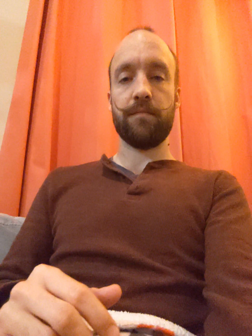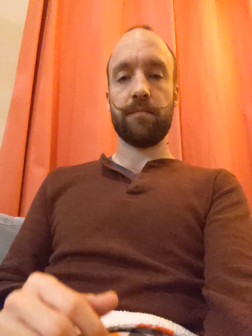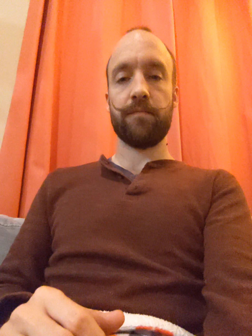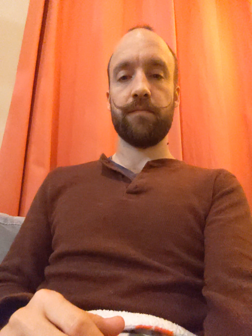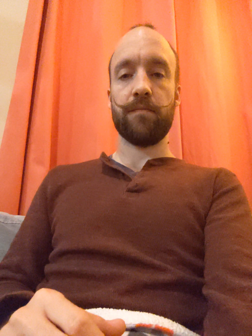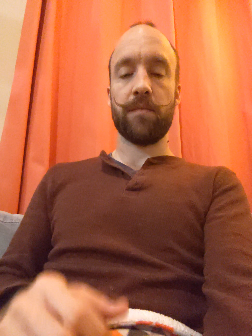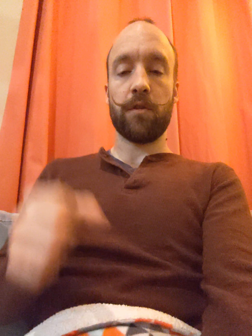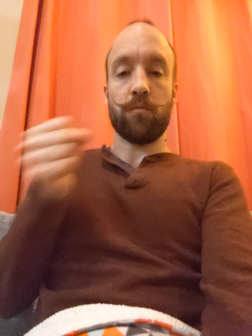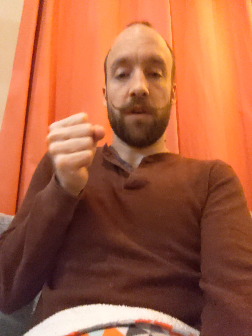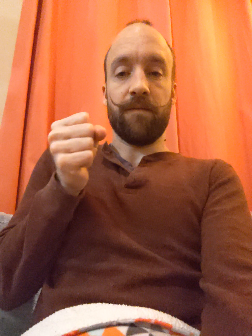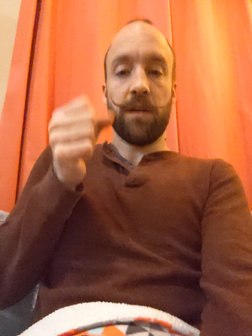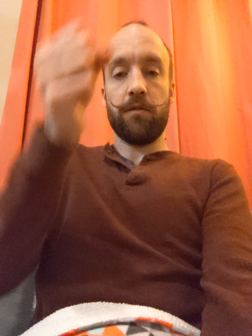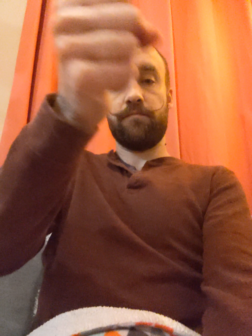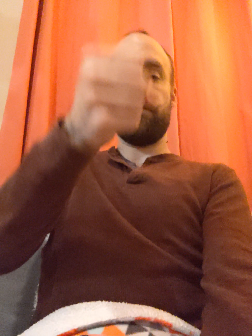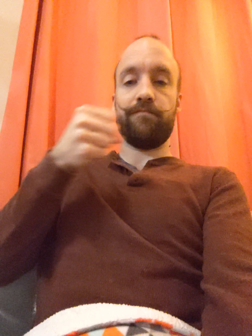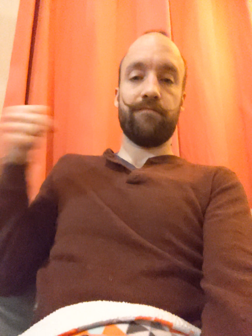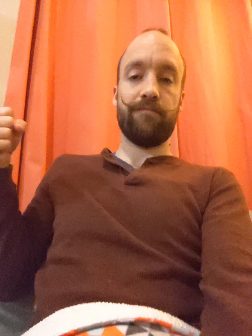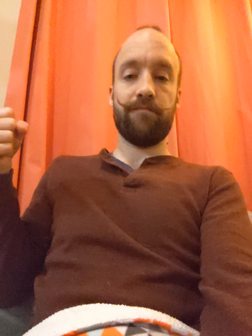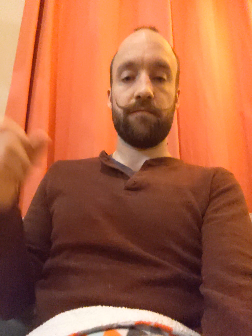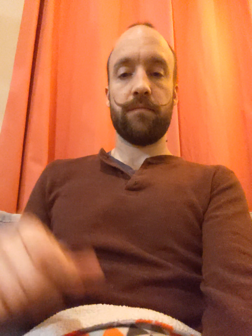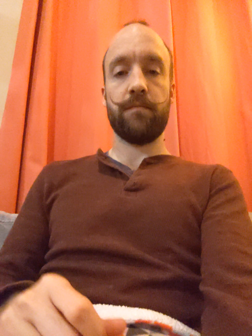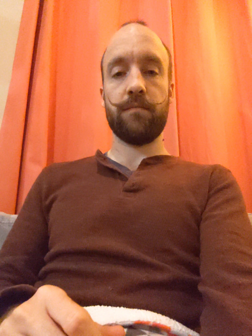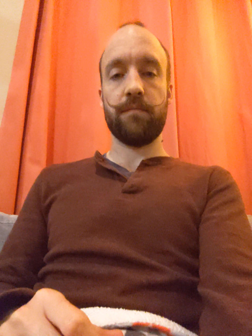refrigerator